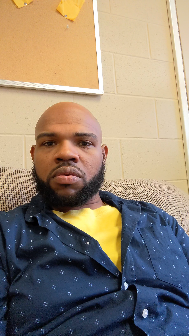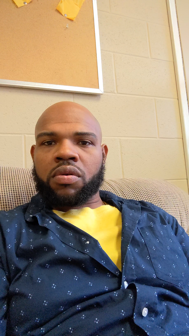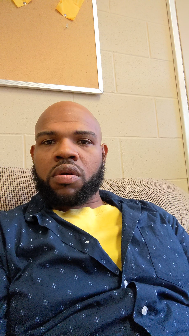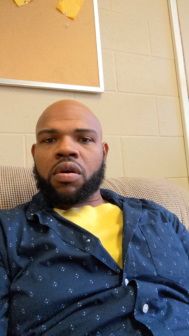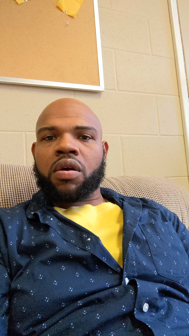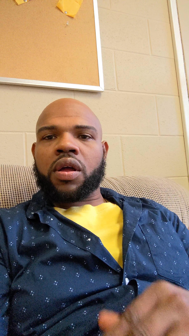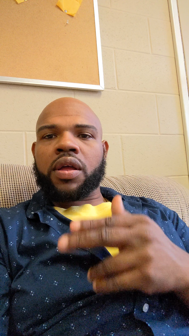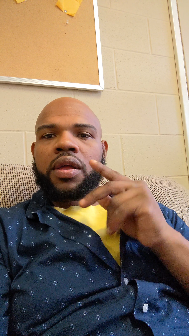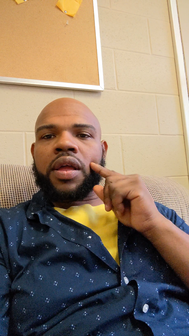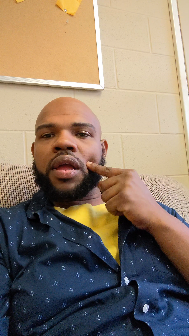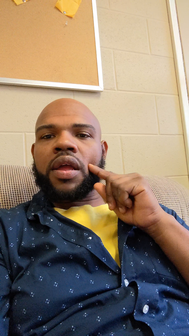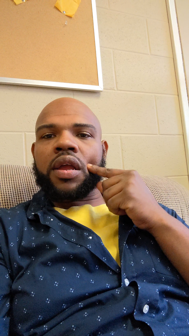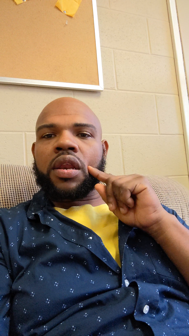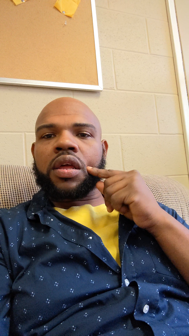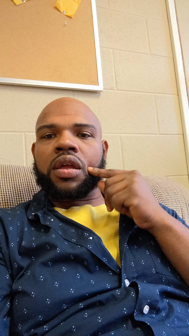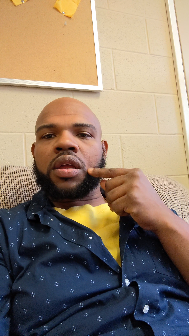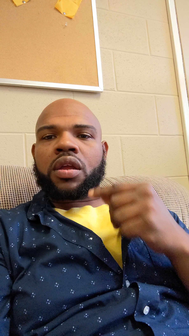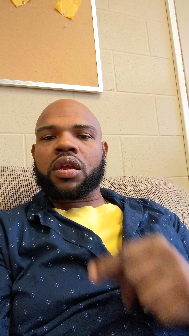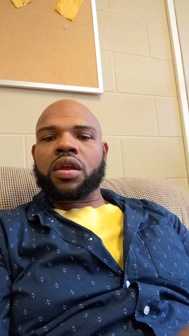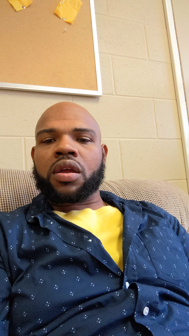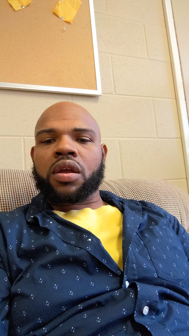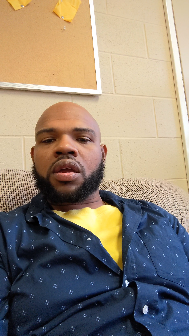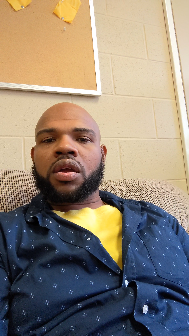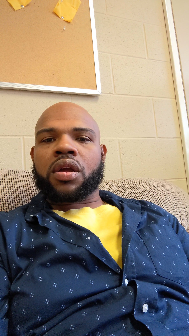candy